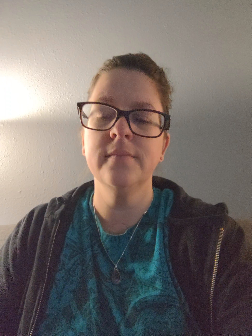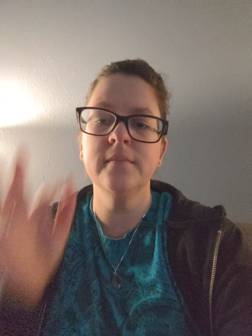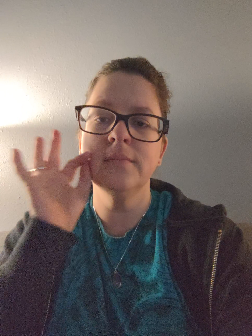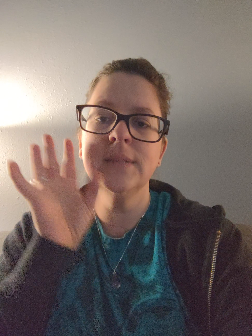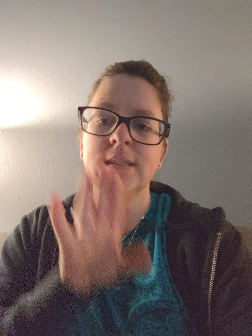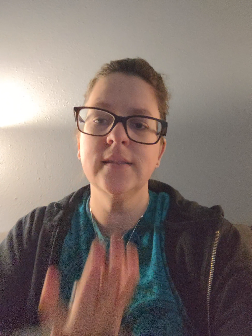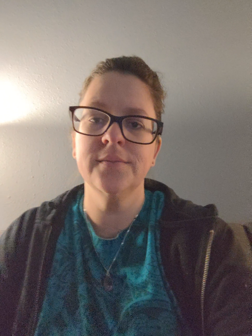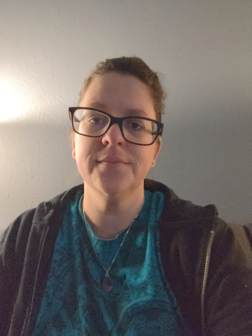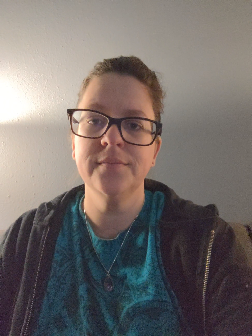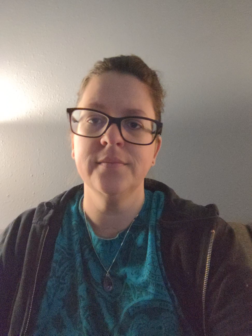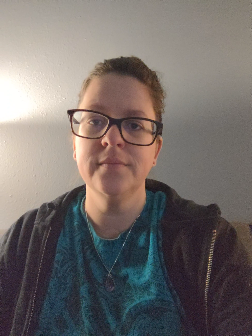bee